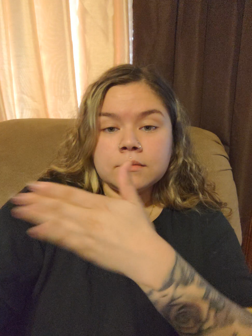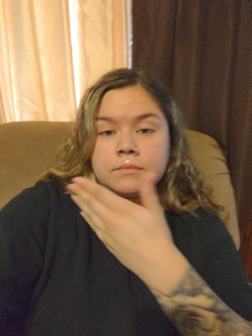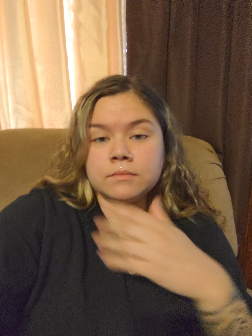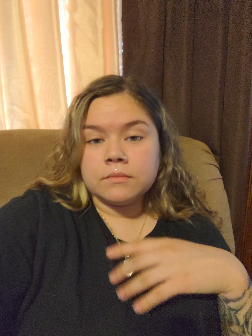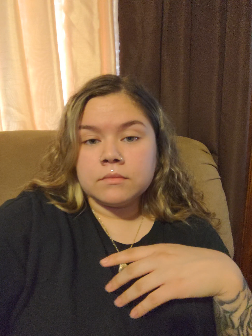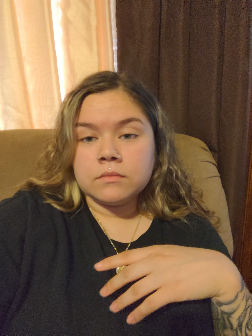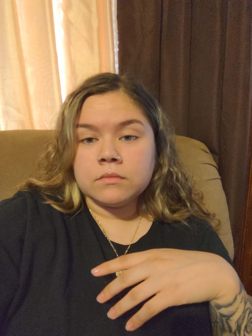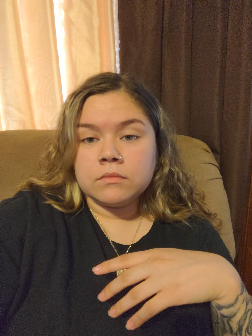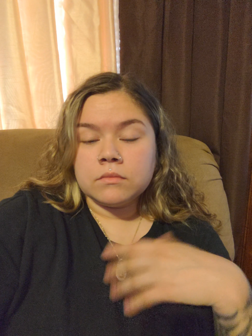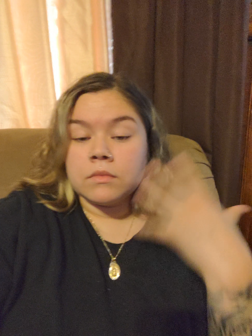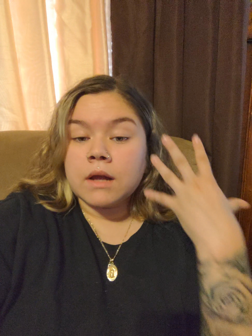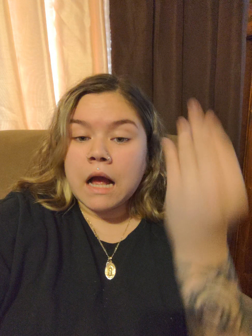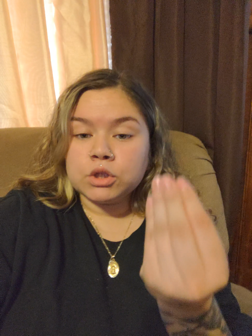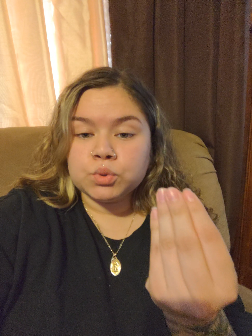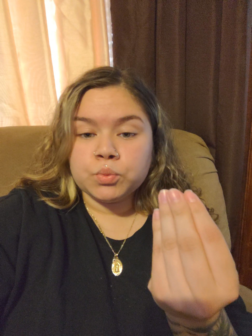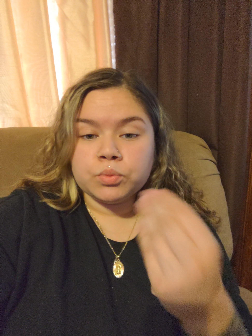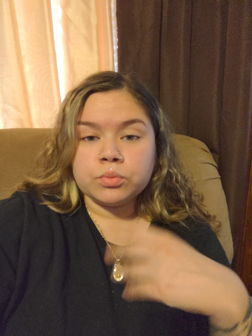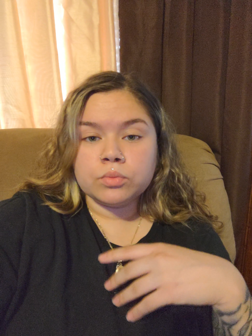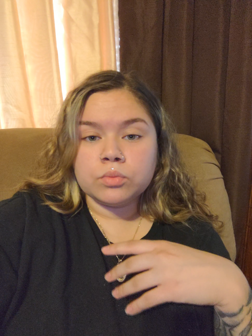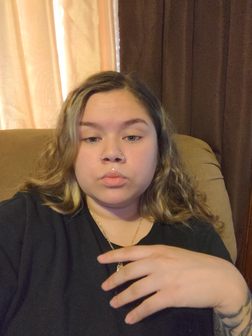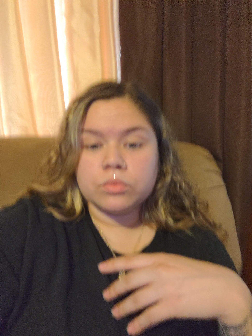got to